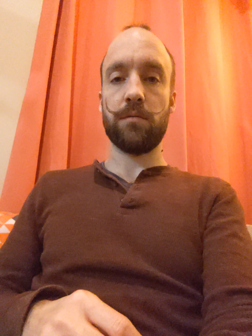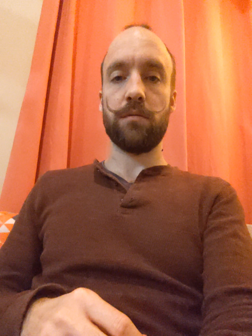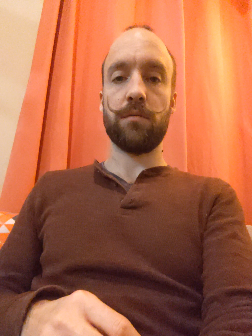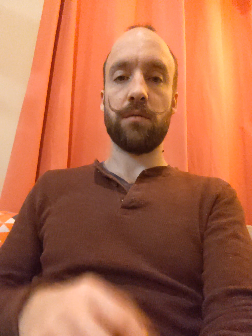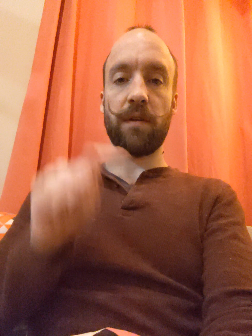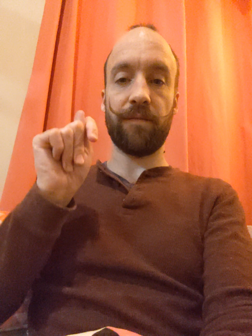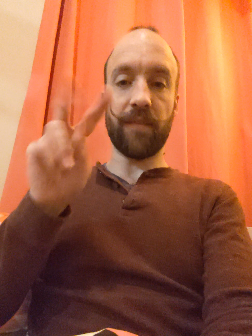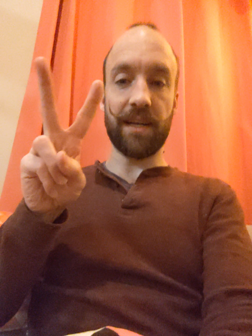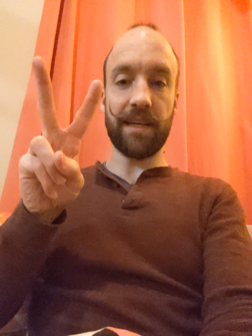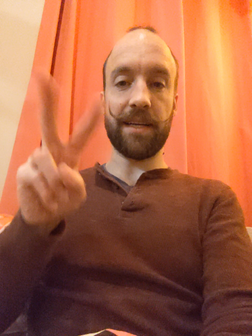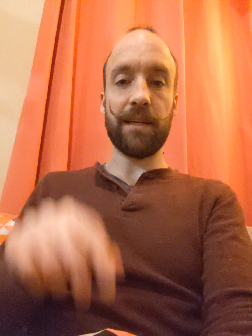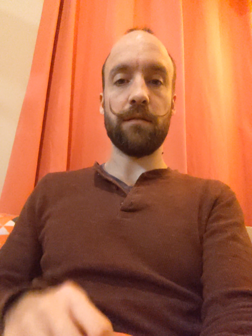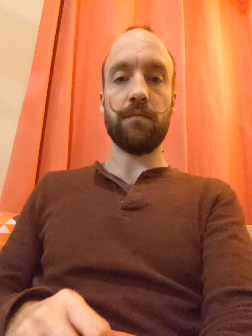TV